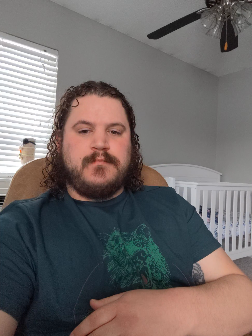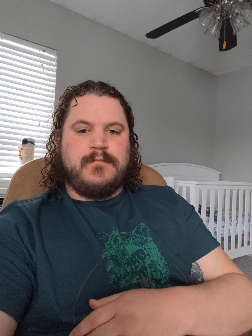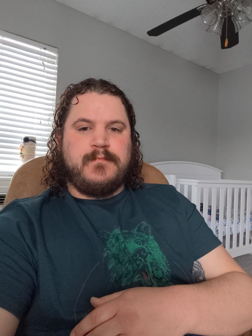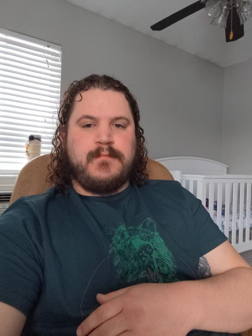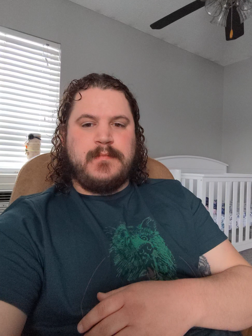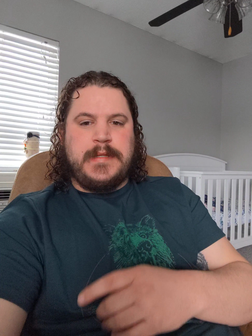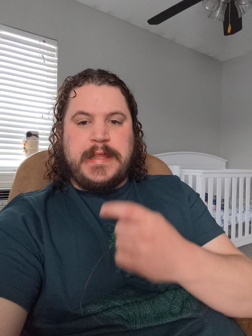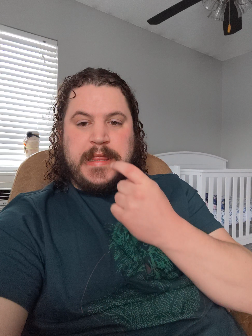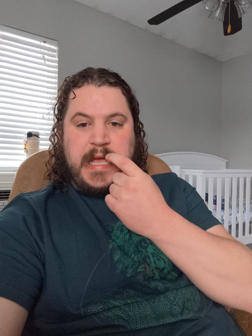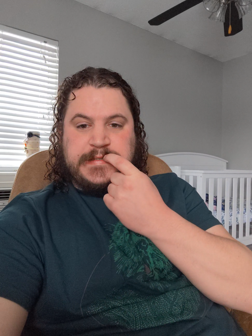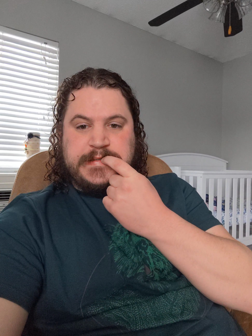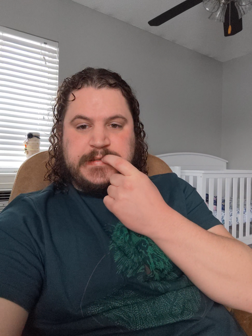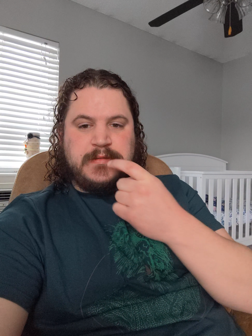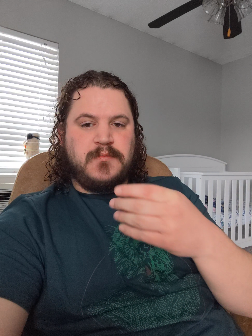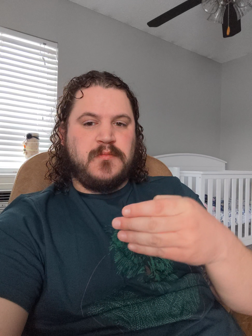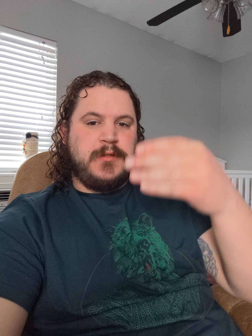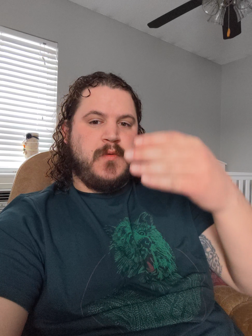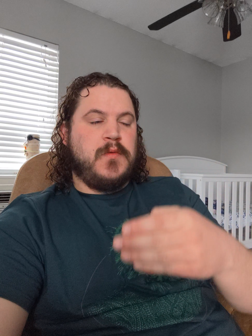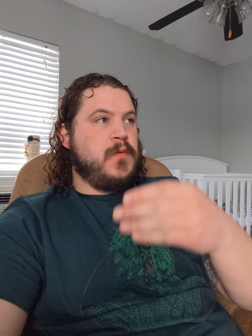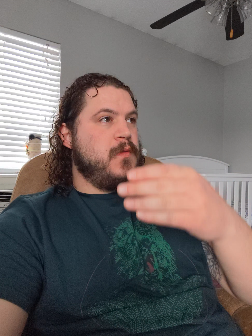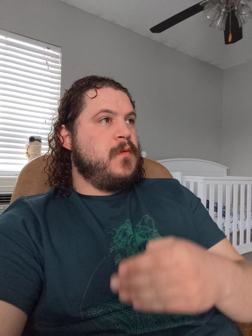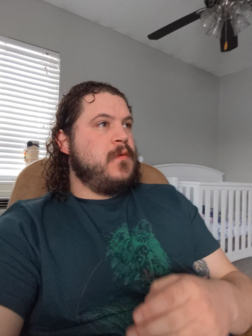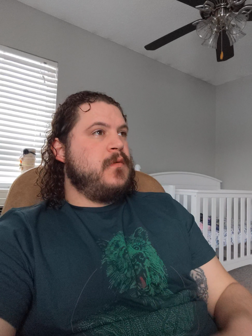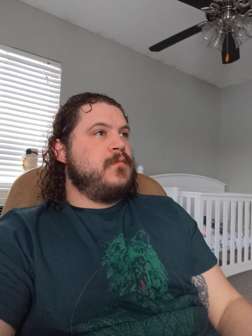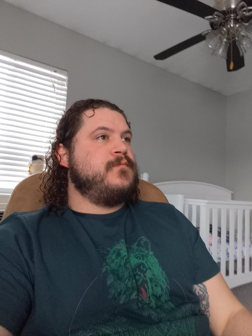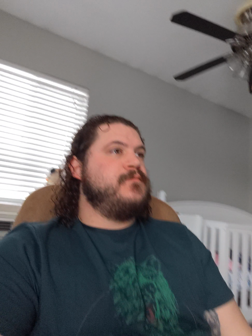window